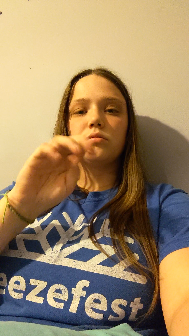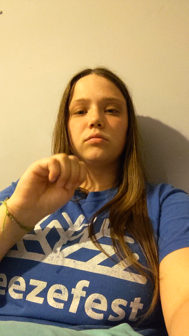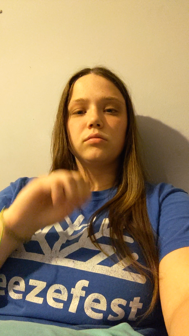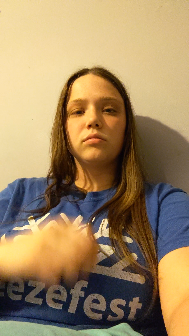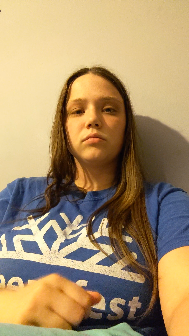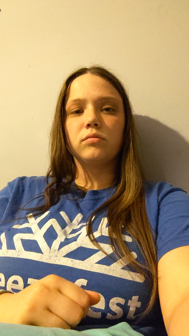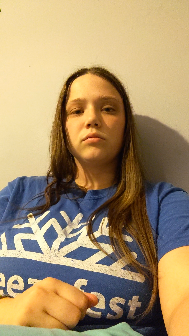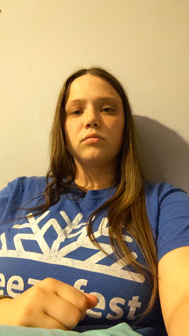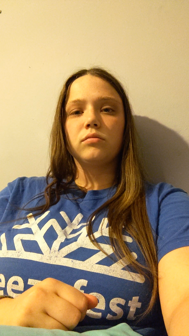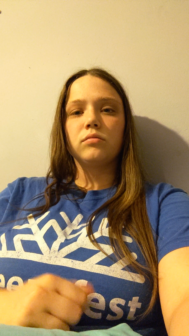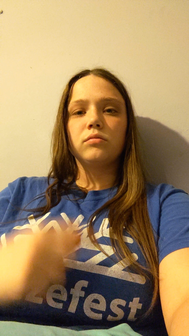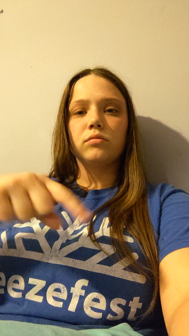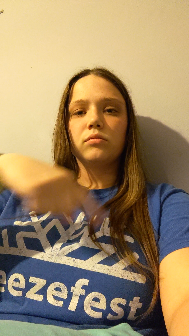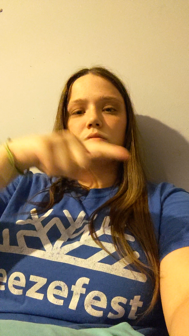around